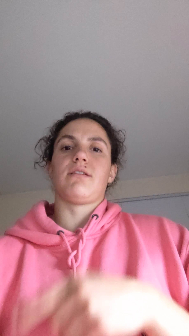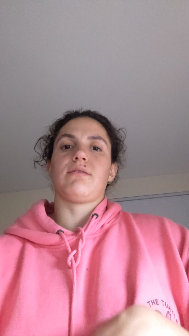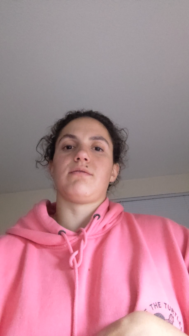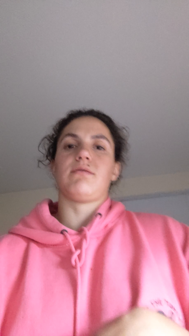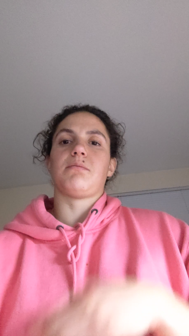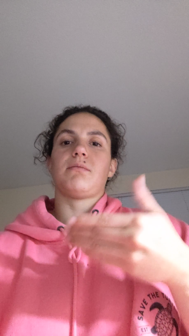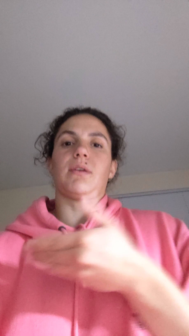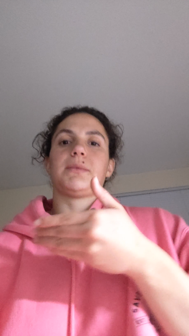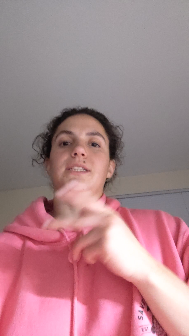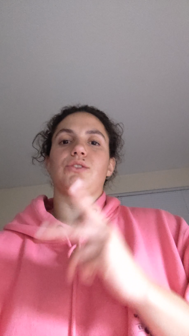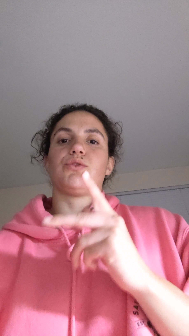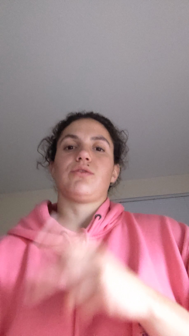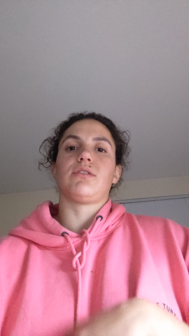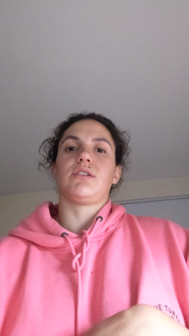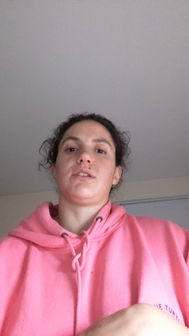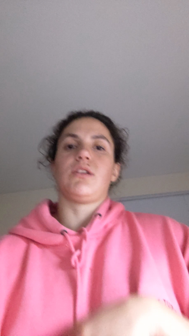babysitter